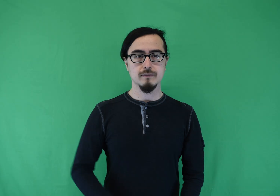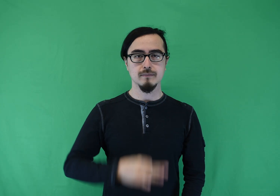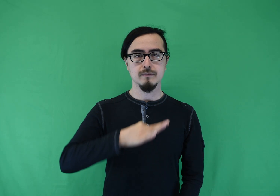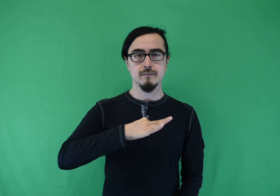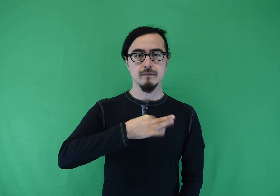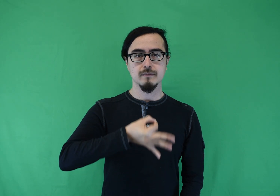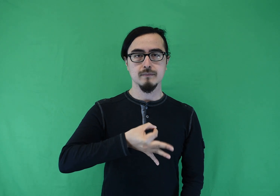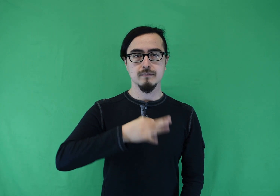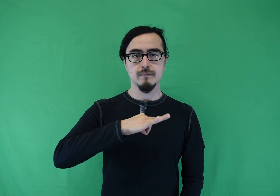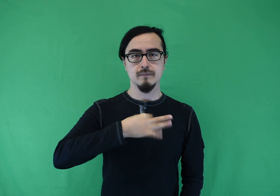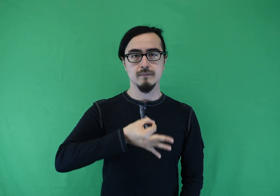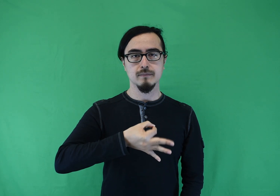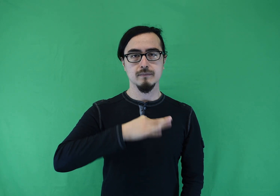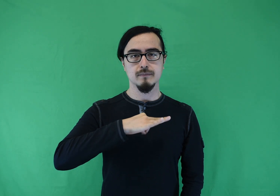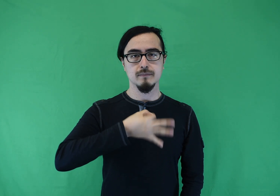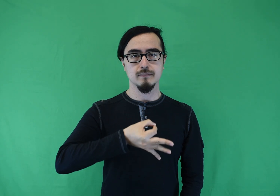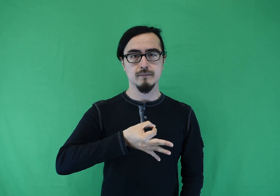infección